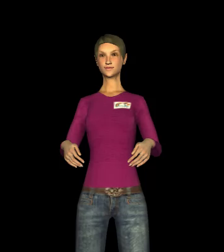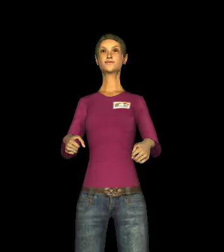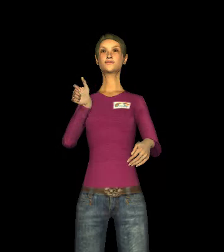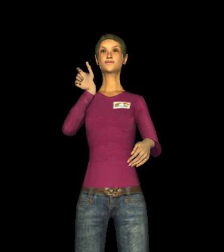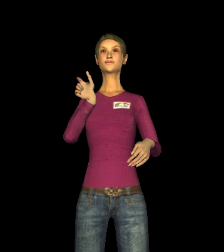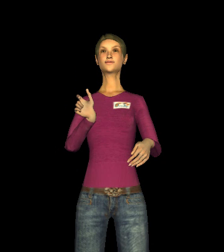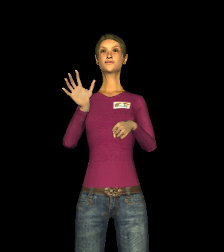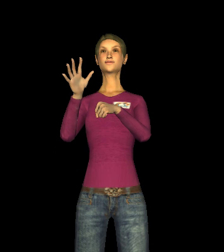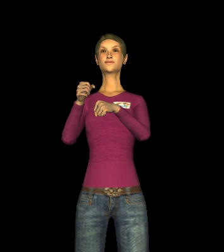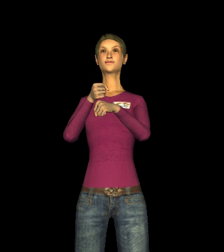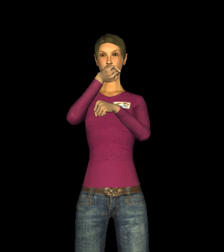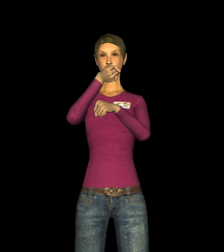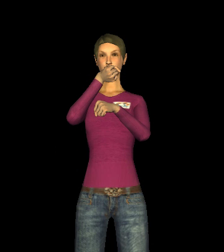فائز